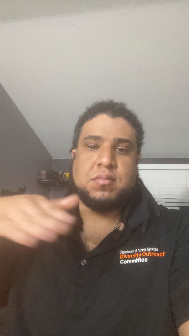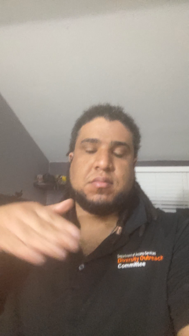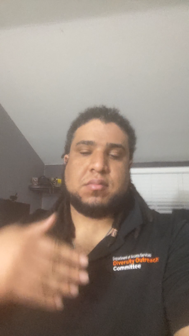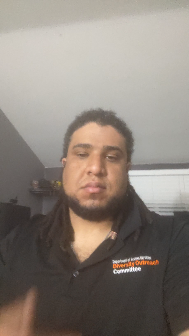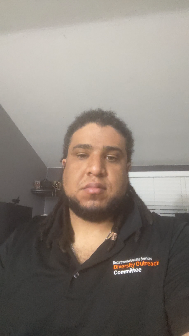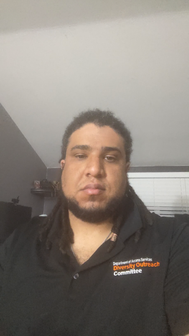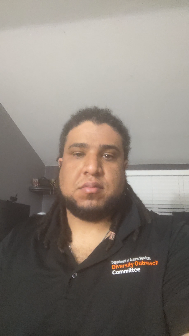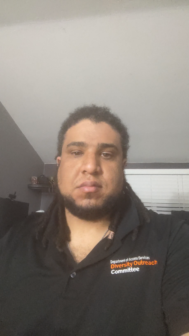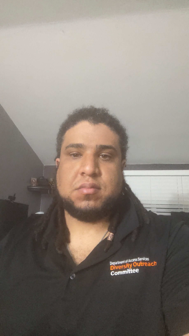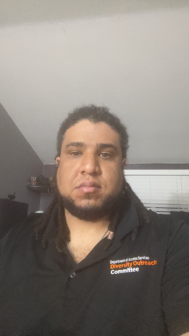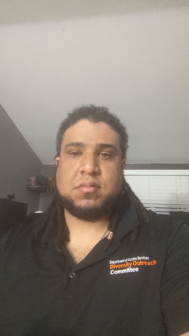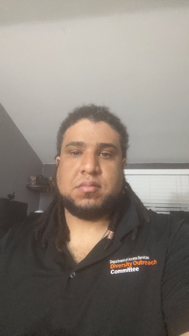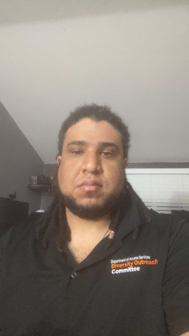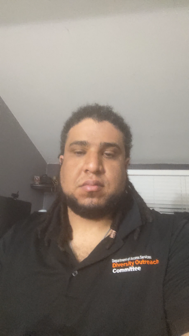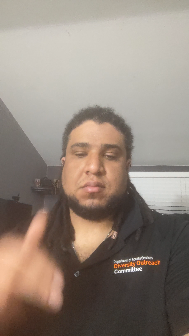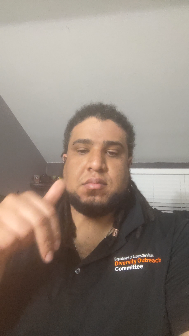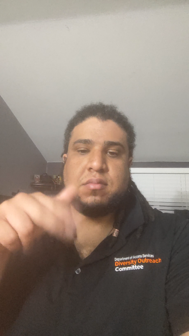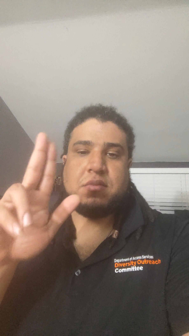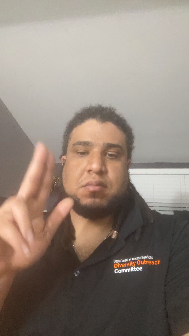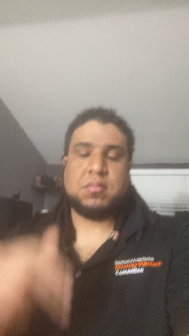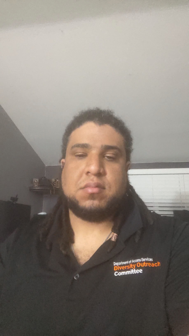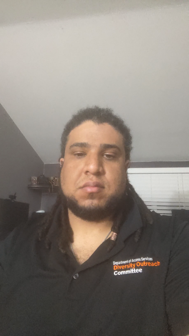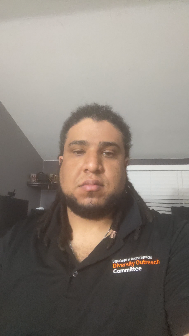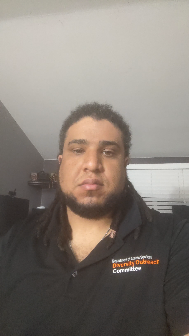lick